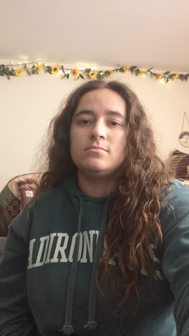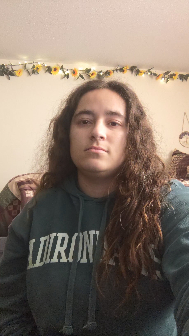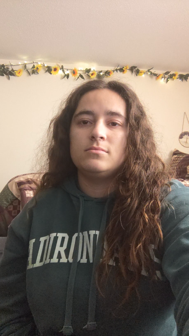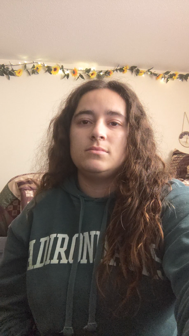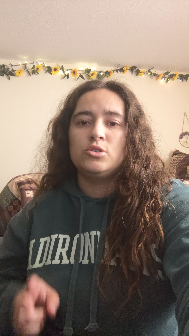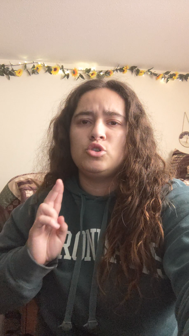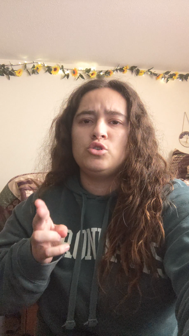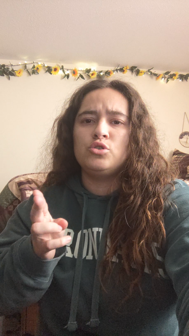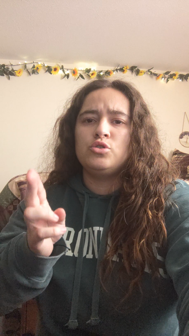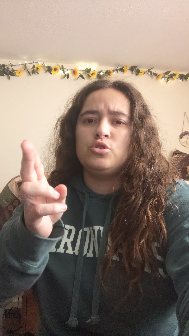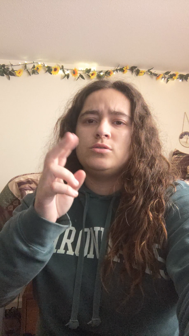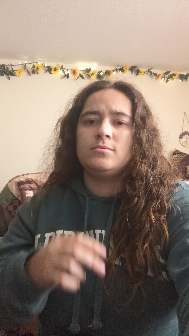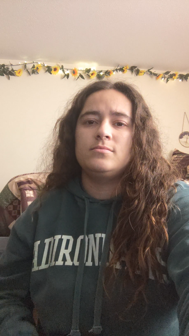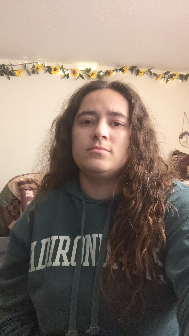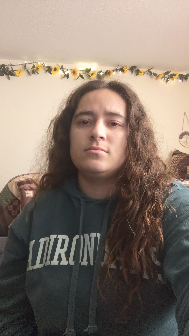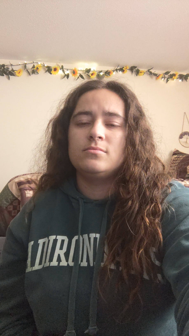hurry